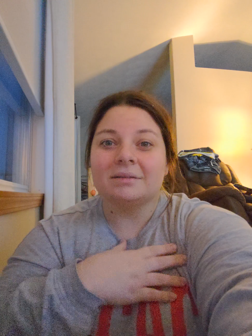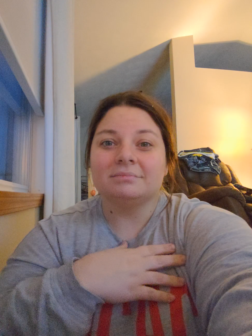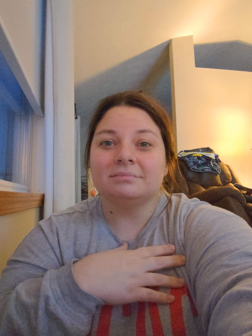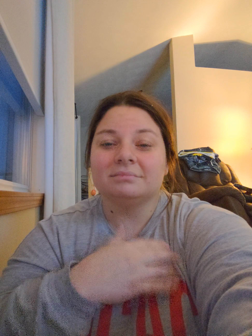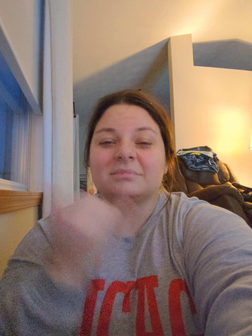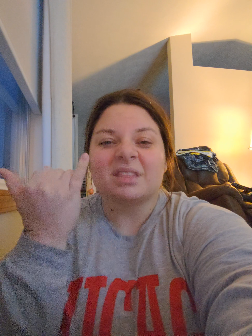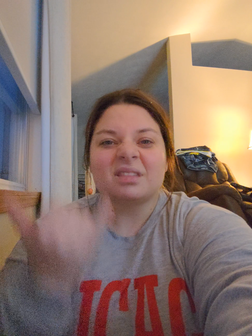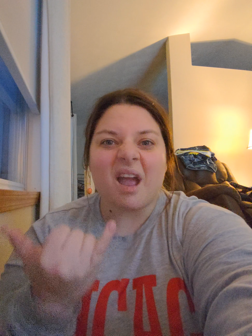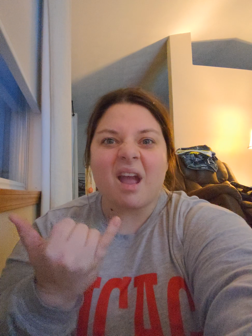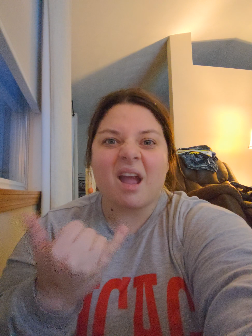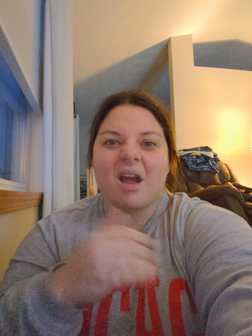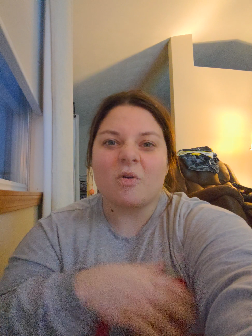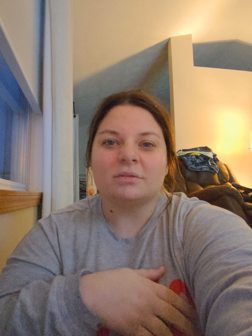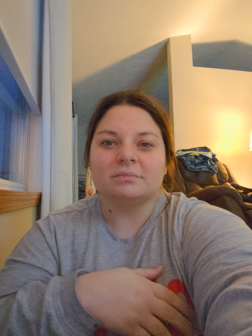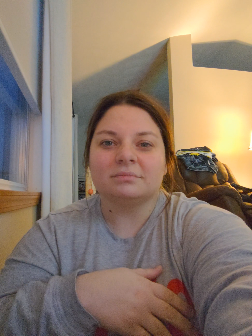now